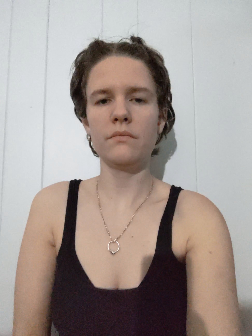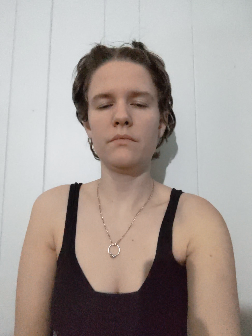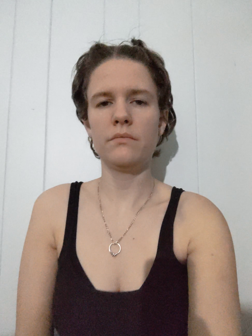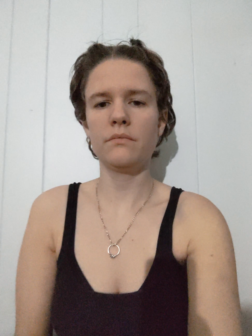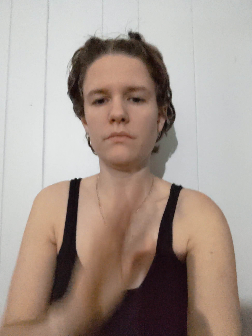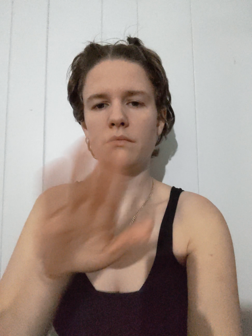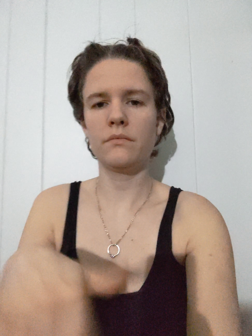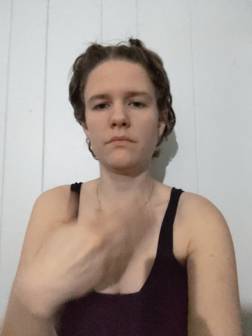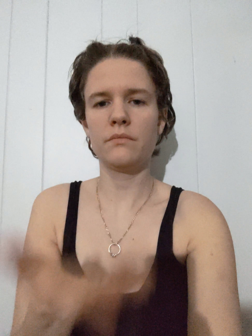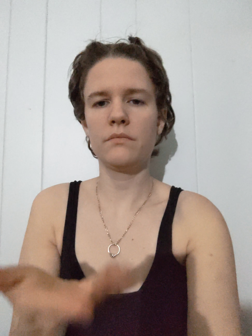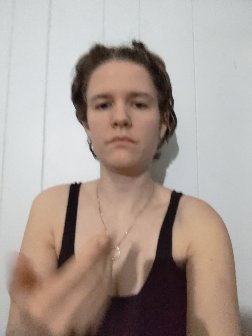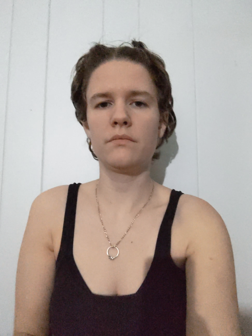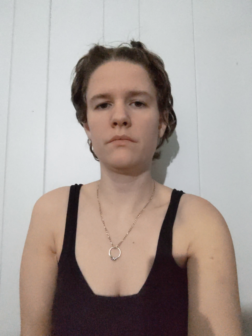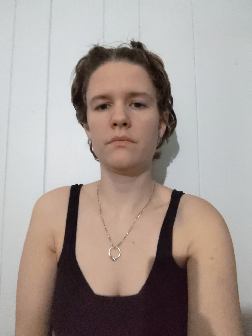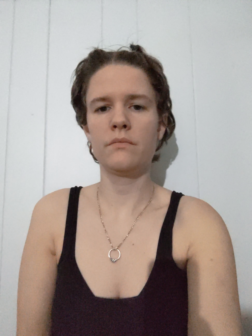all